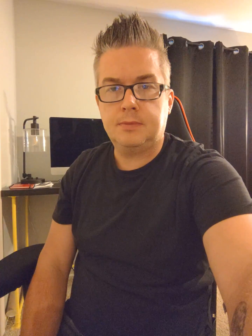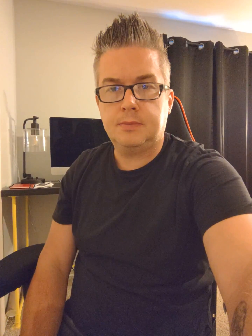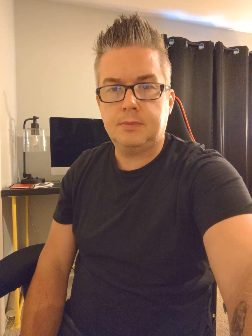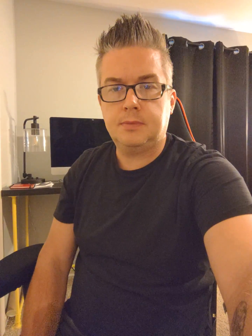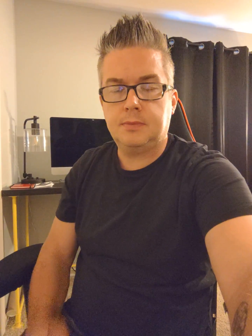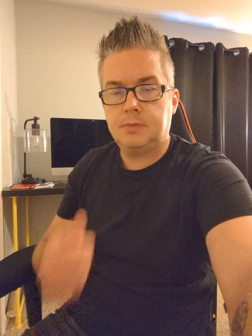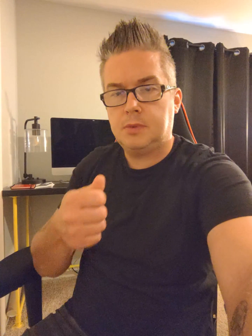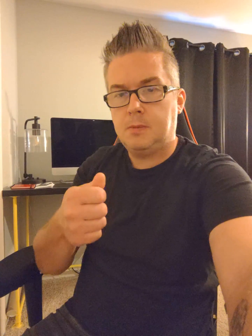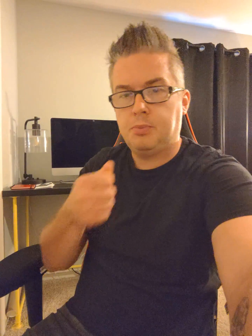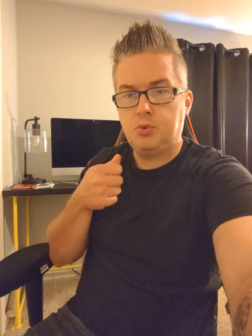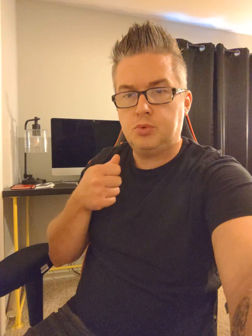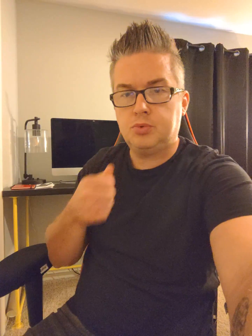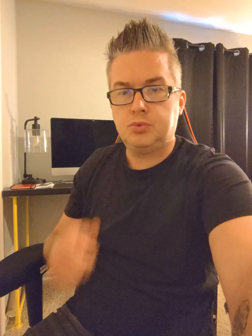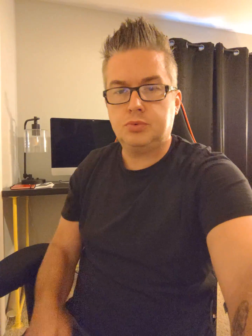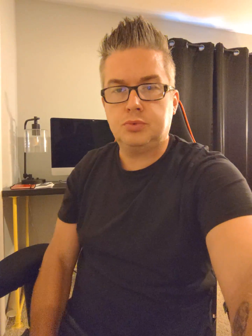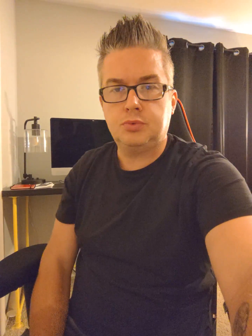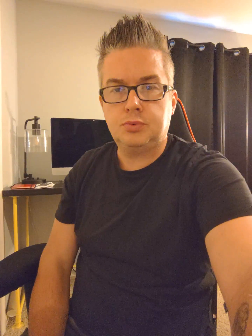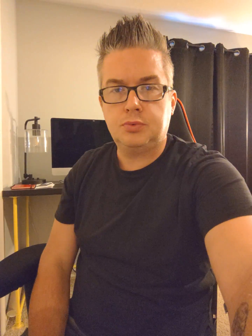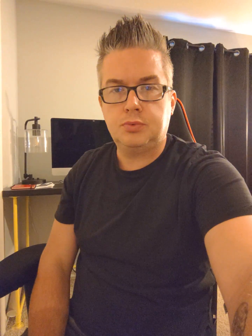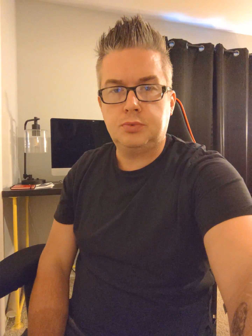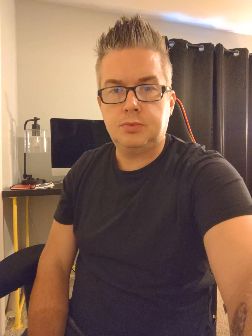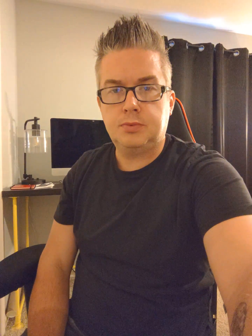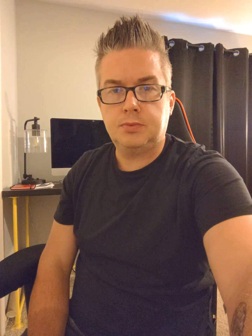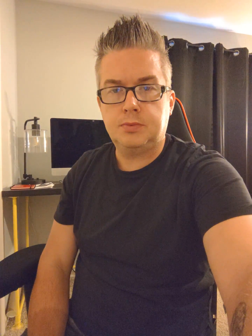pull